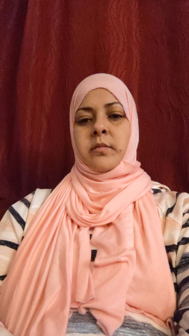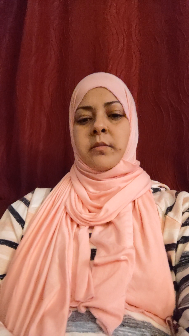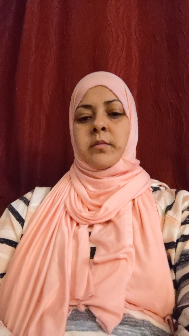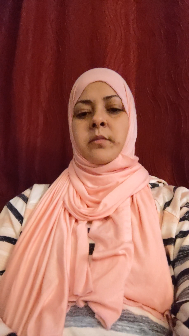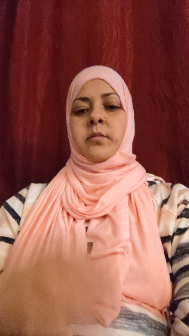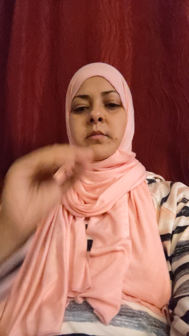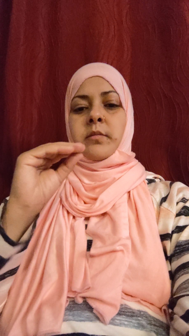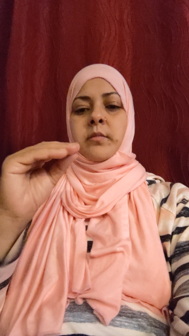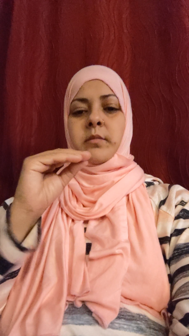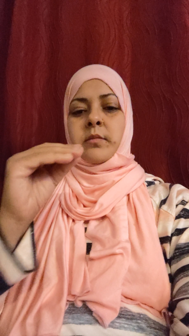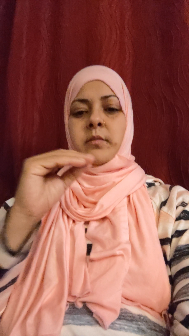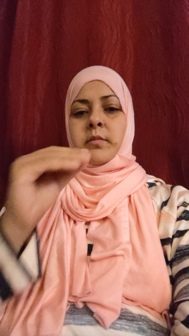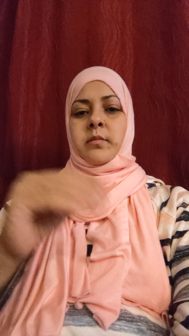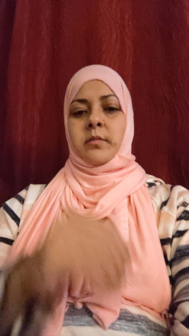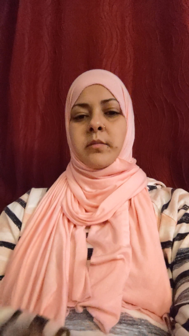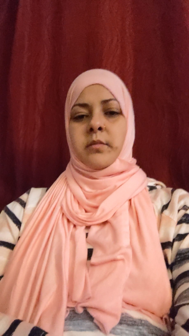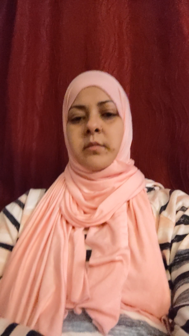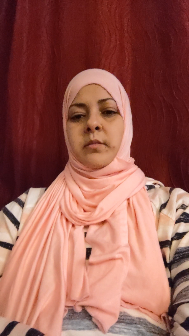fix